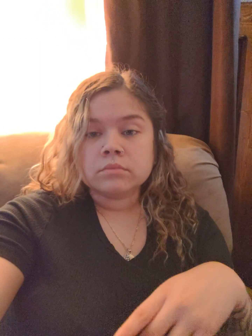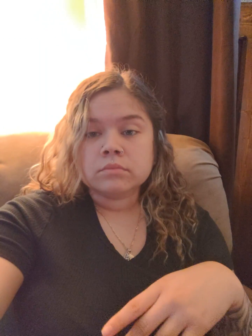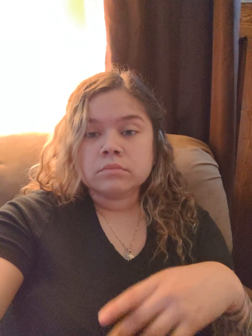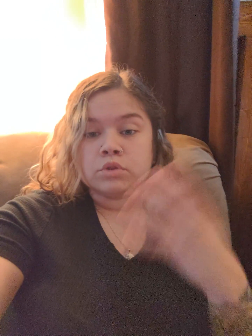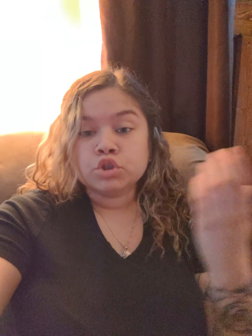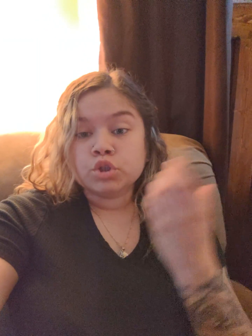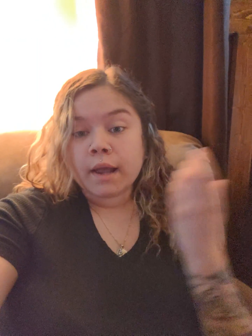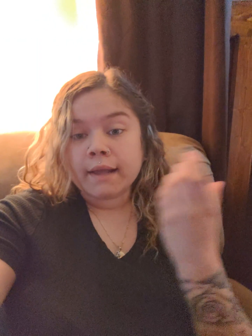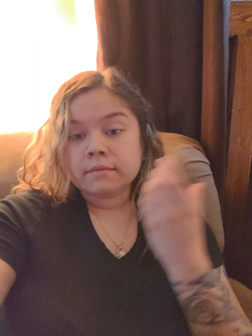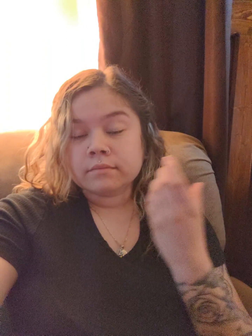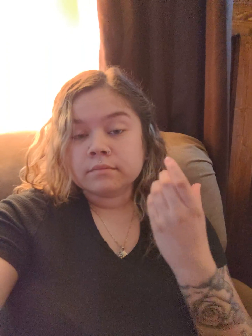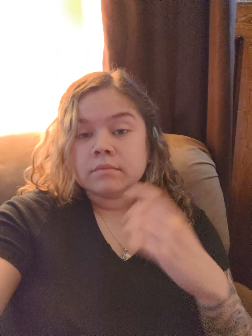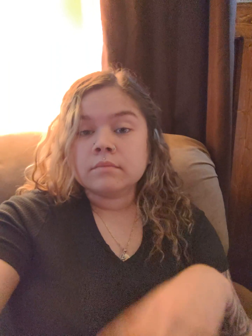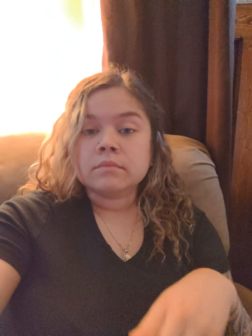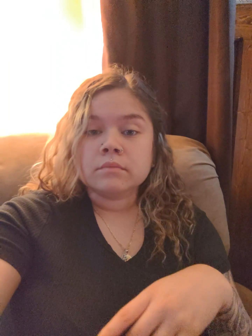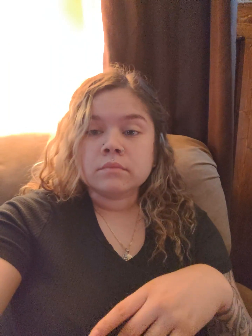shake